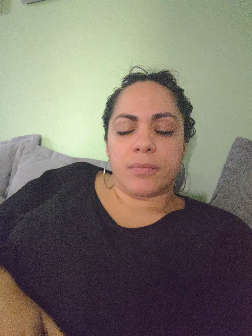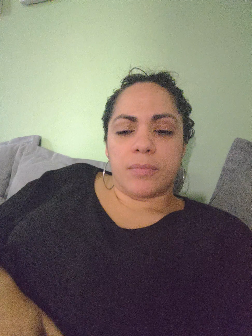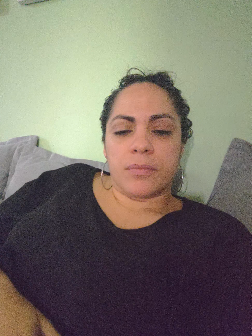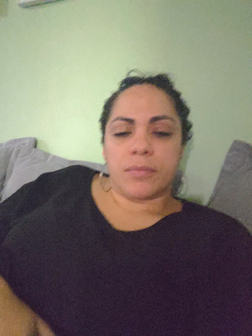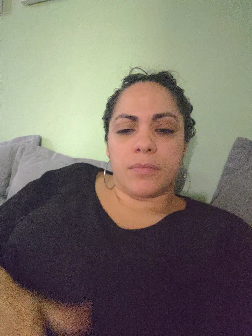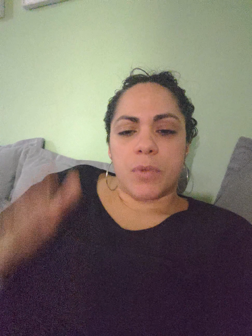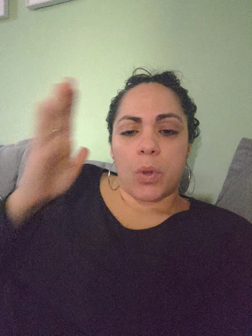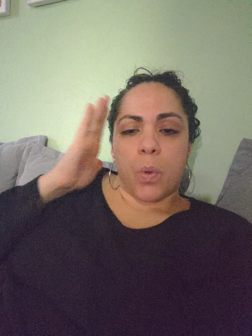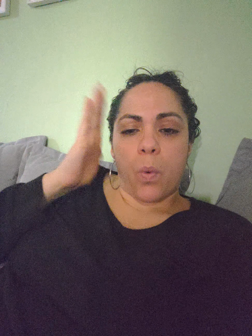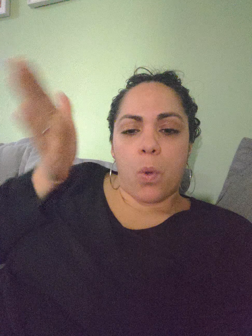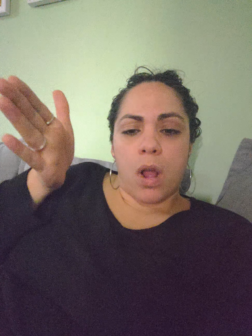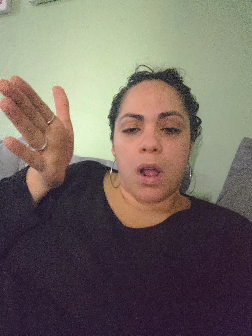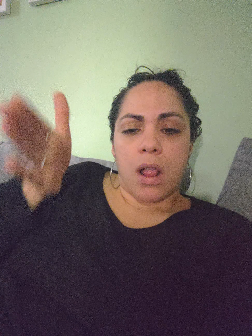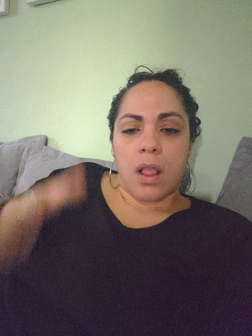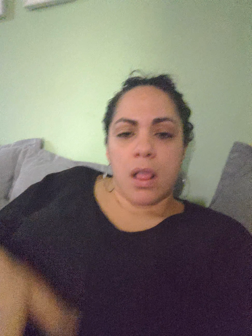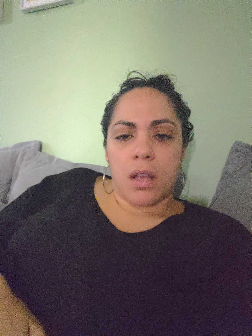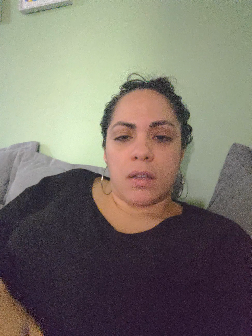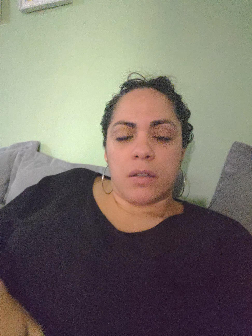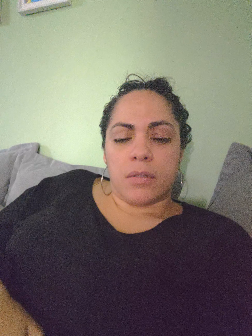will